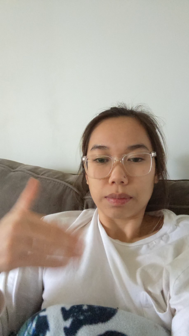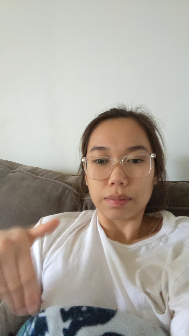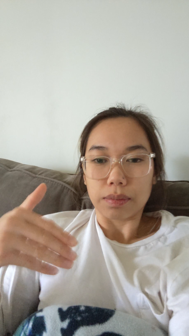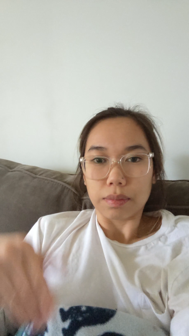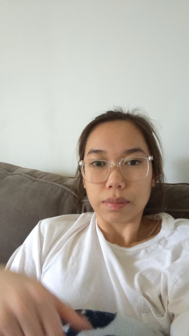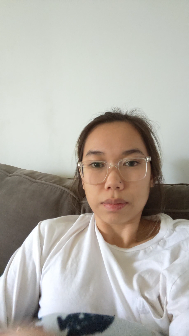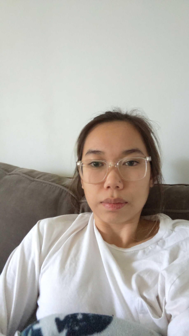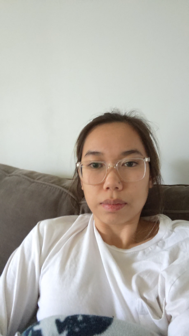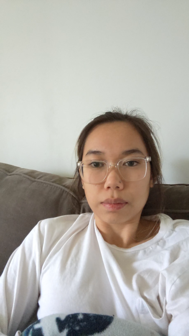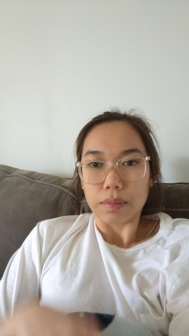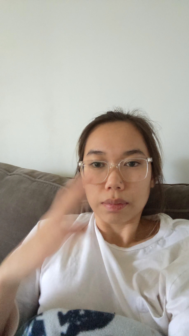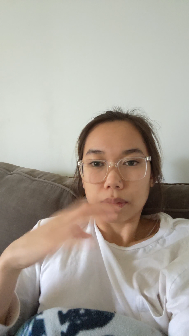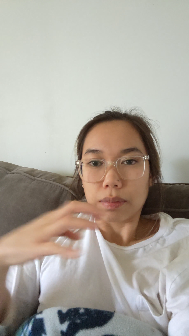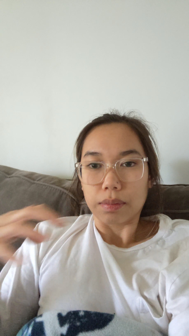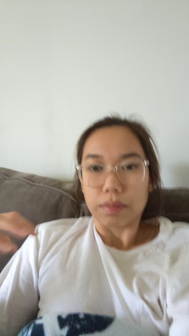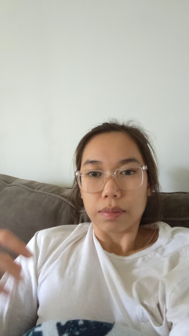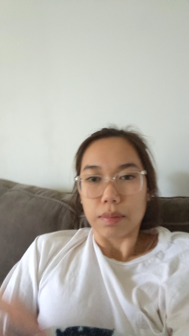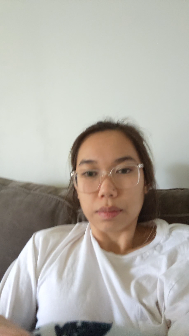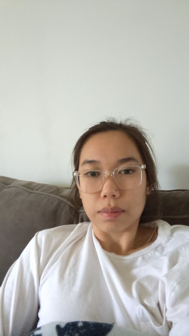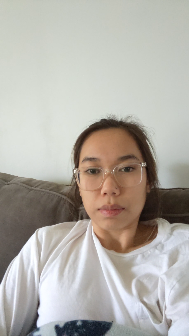grapes